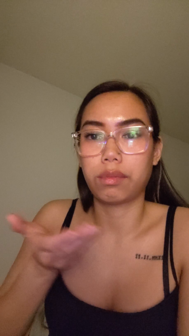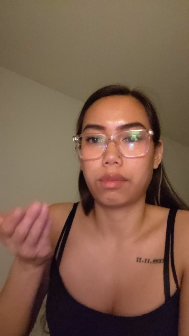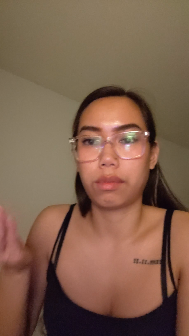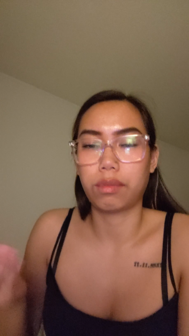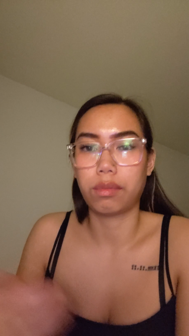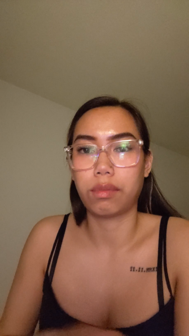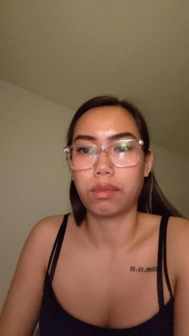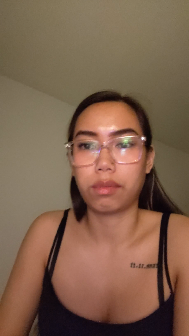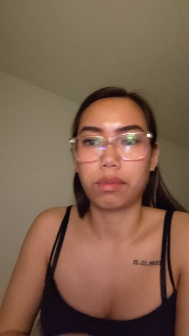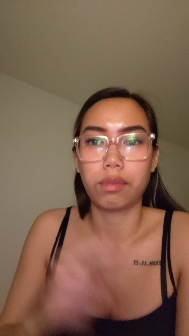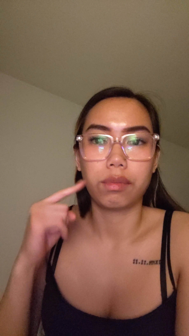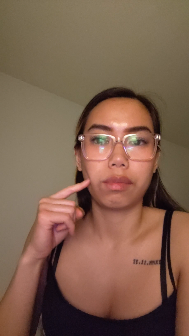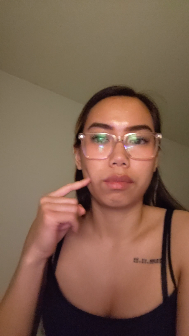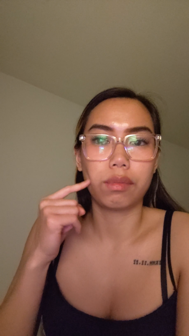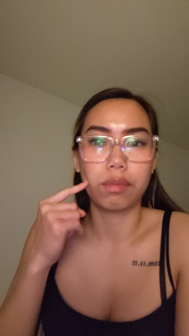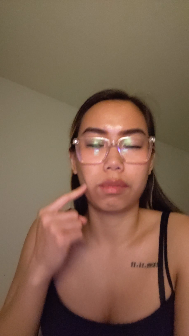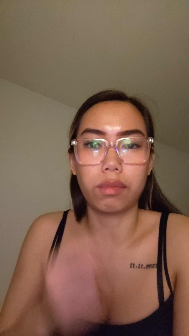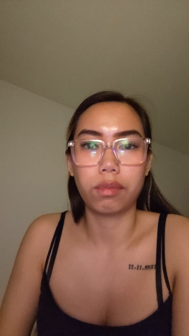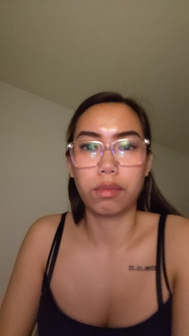candy